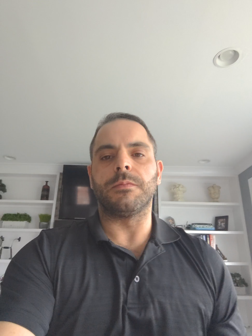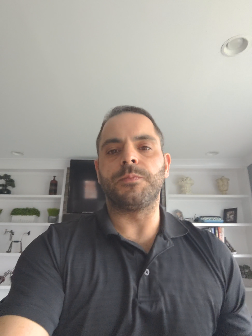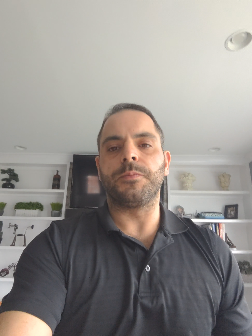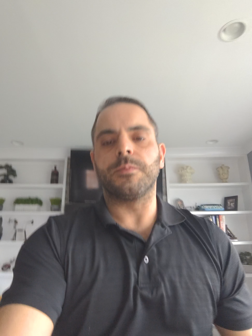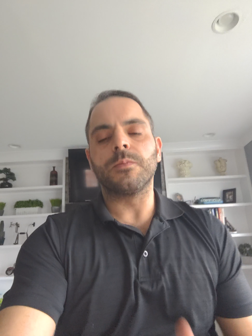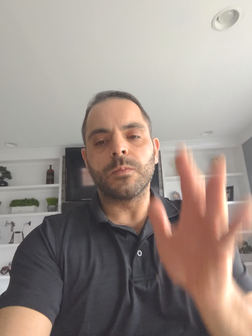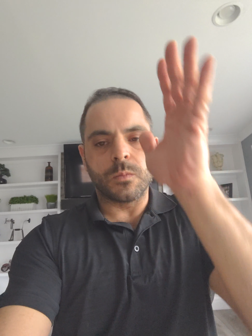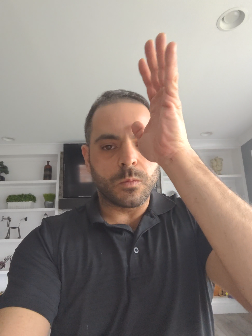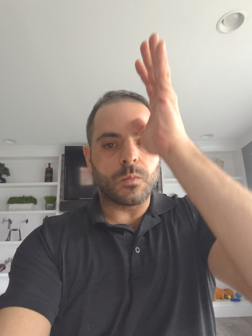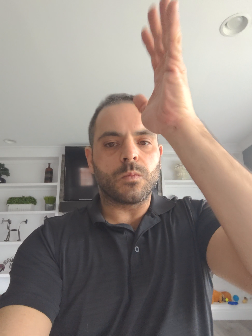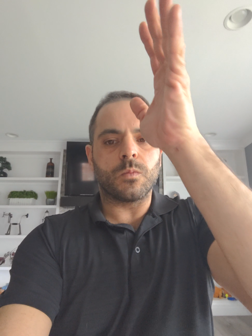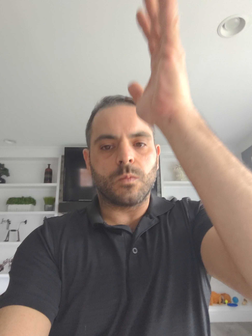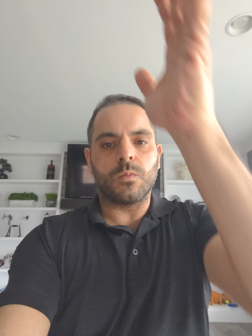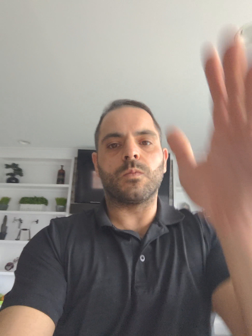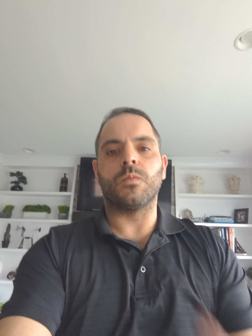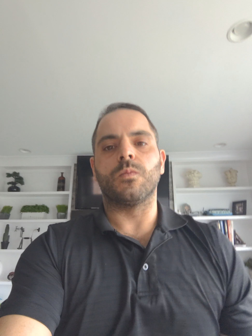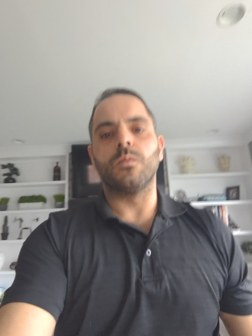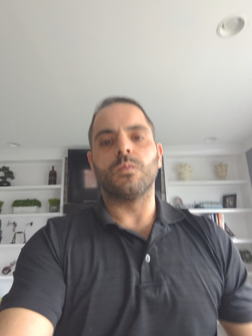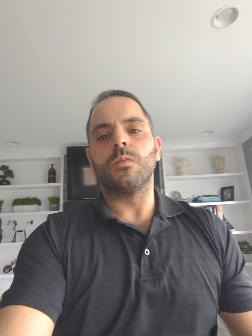grandpa